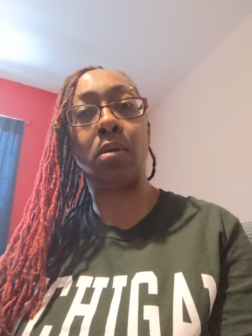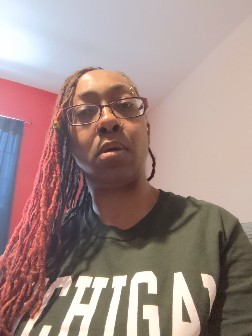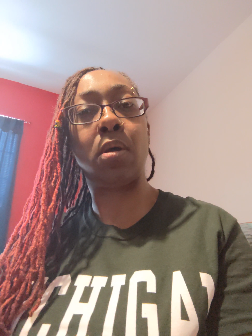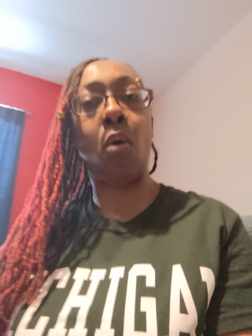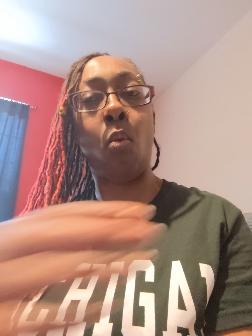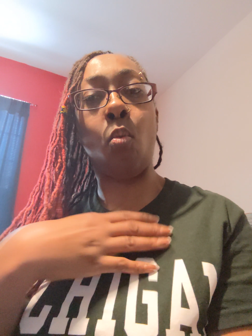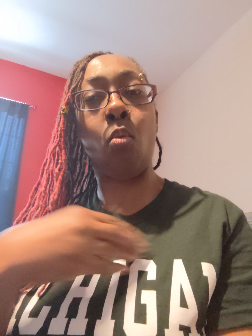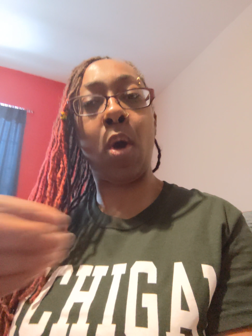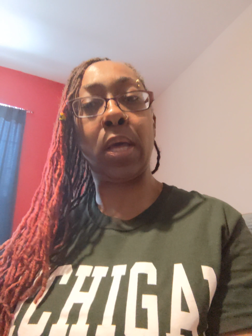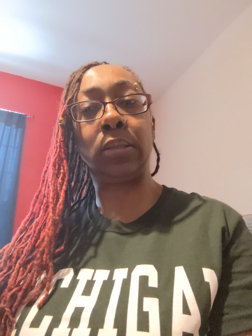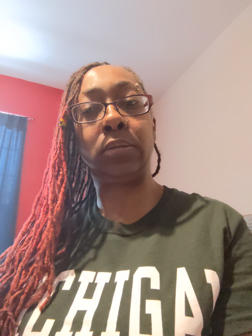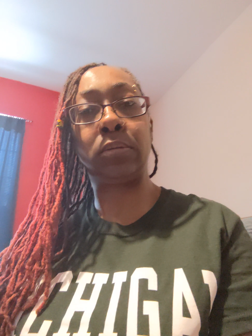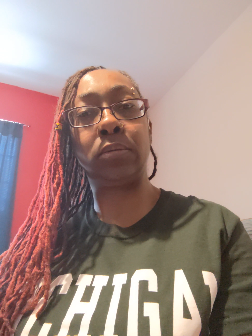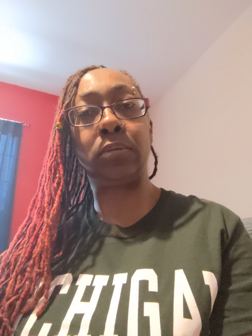white